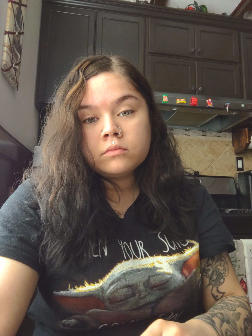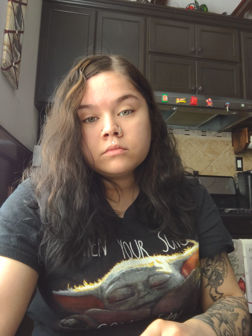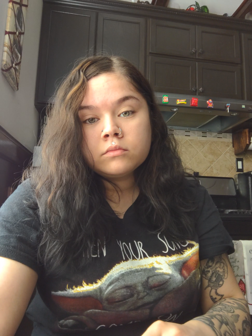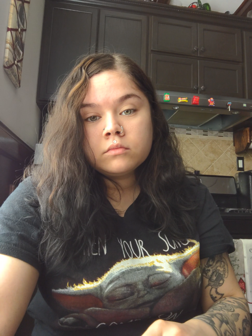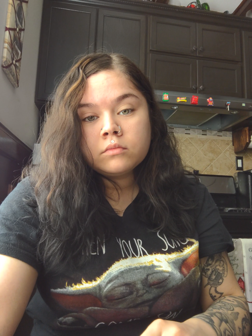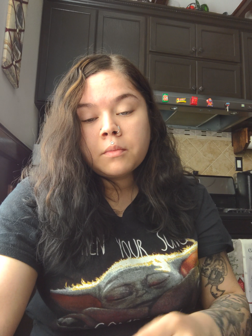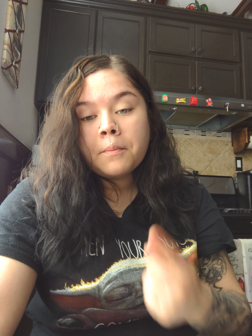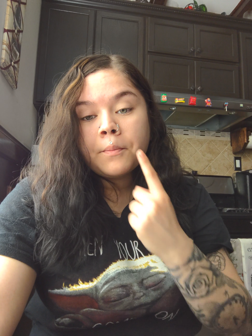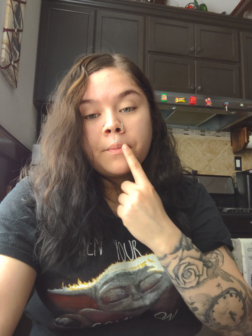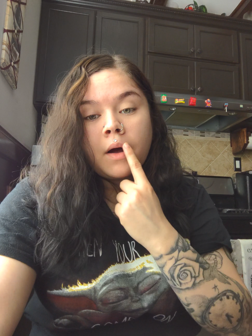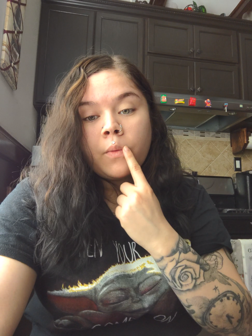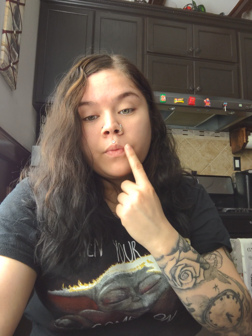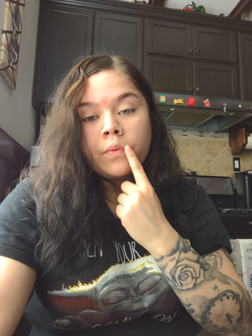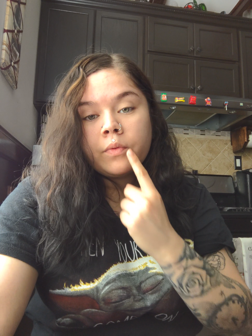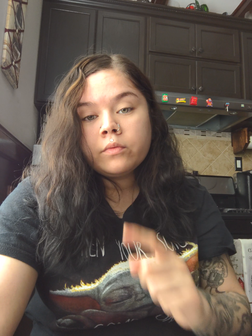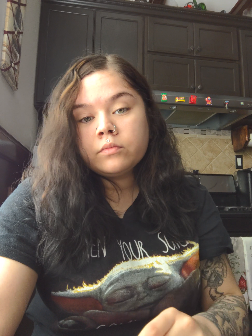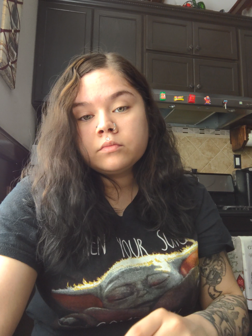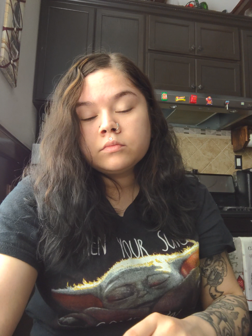mouth